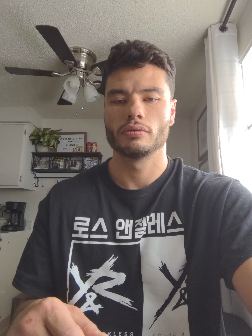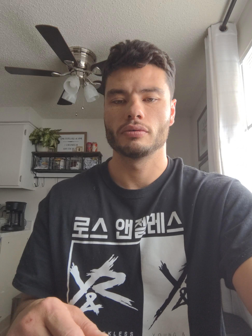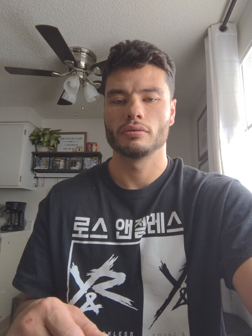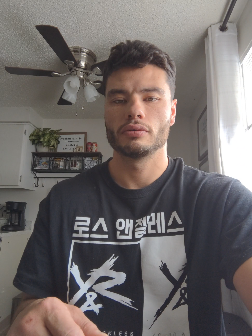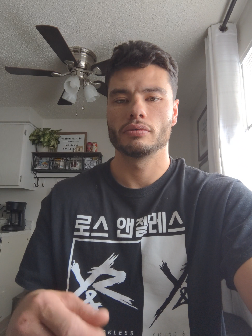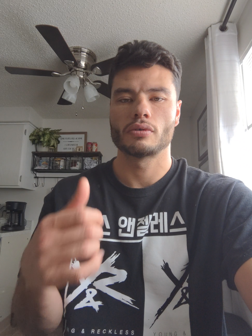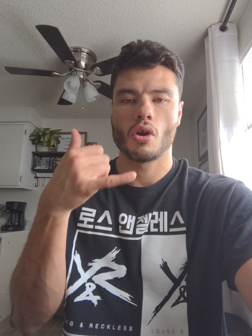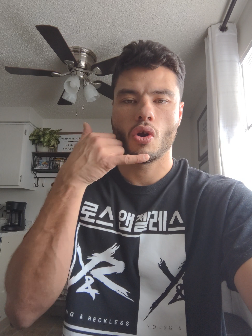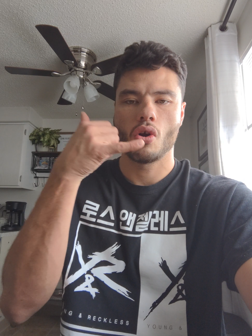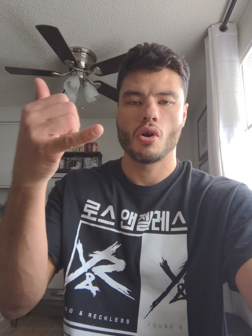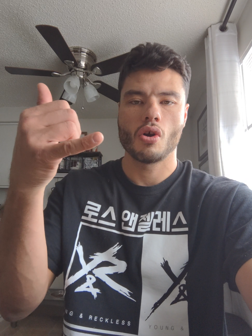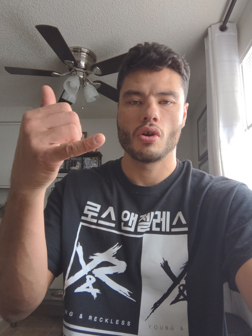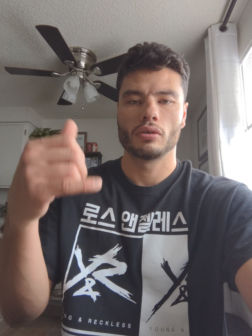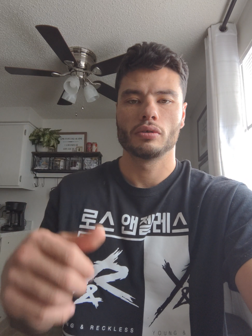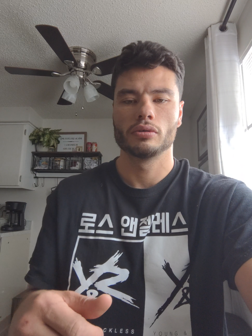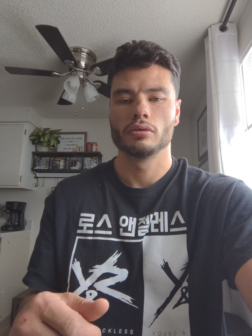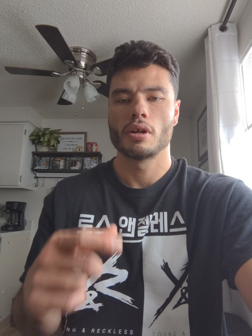call on the phone